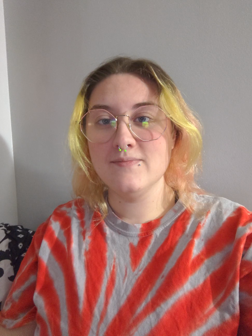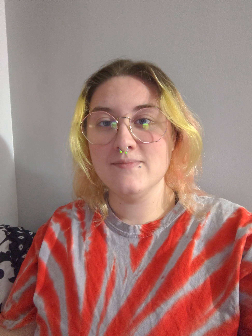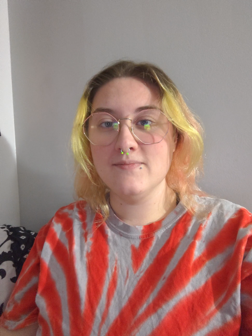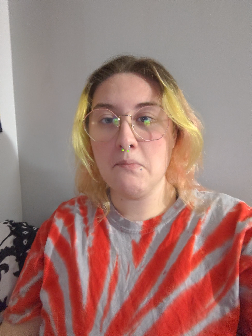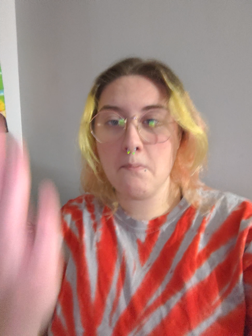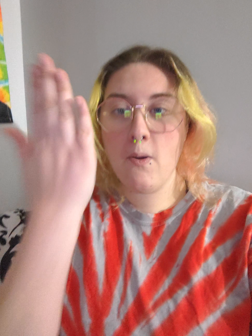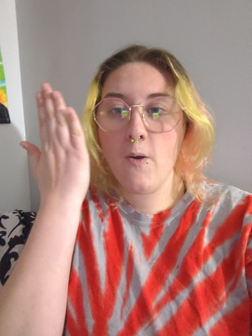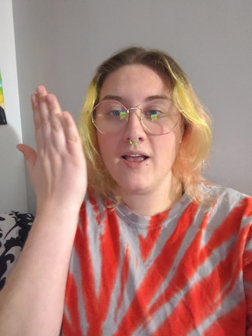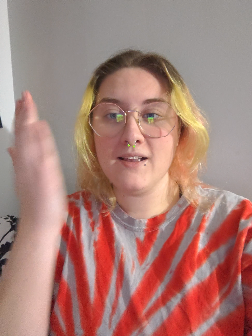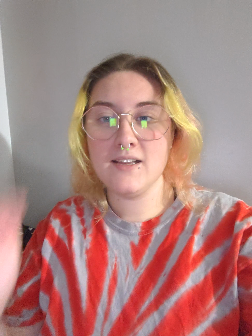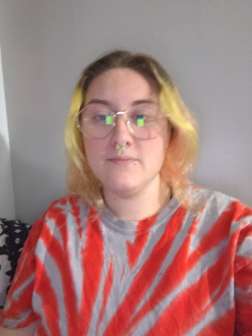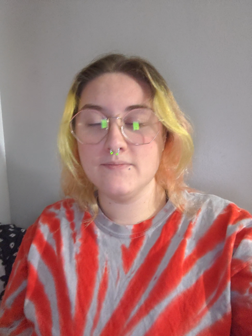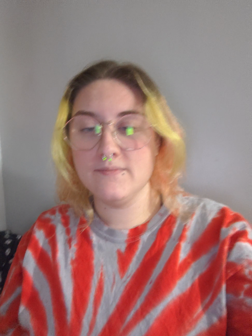morning